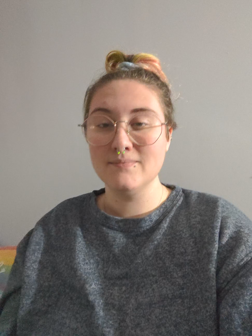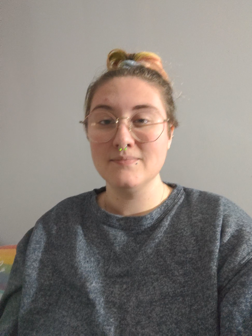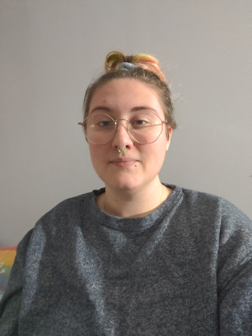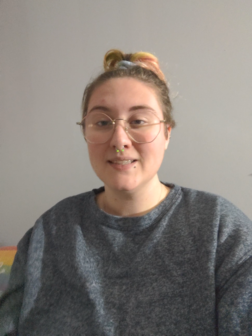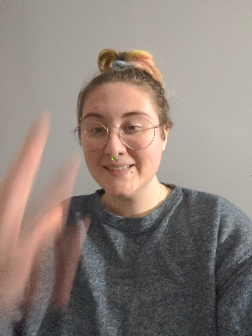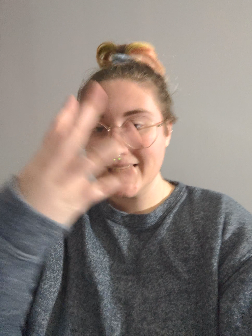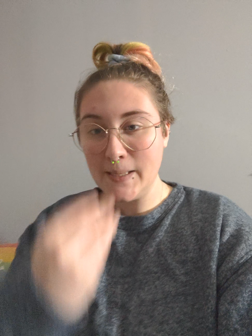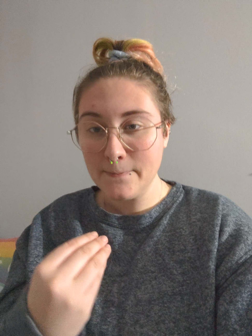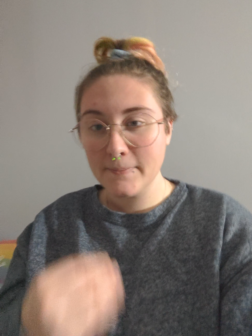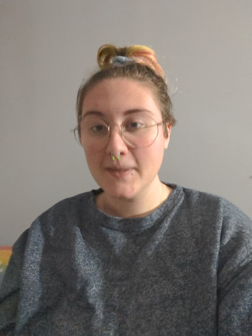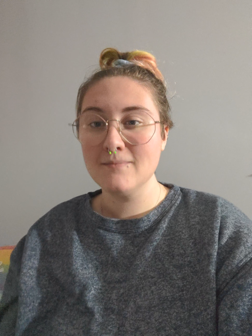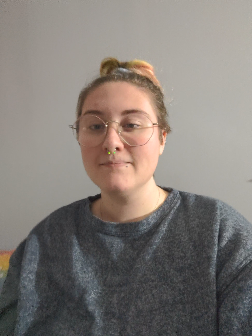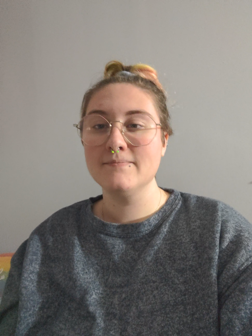sleep